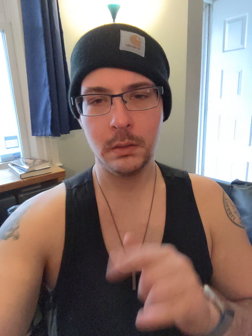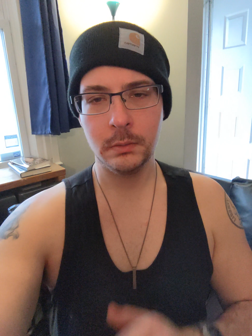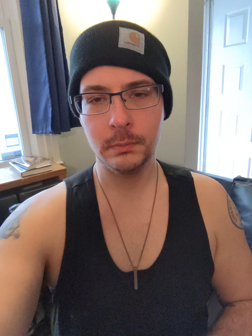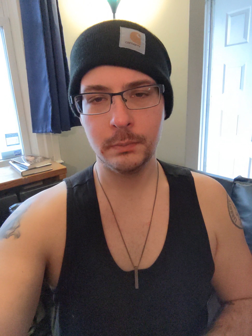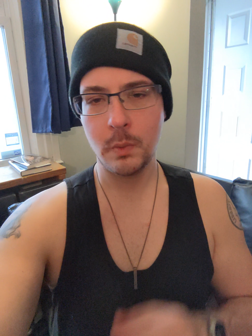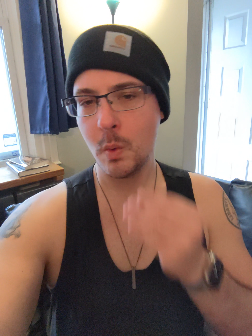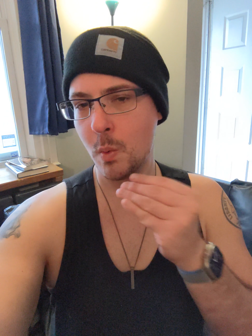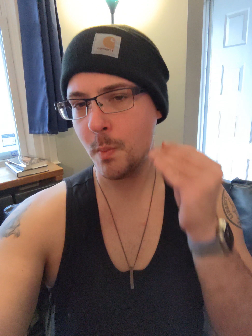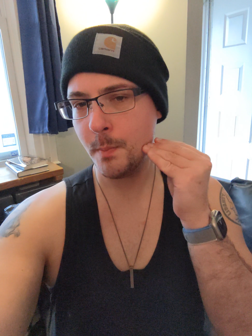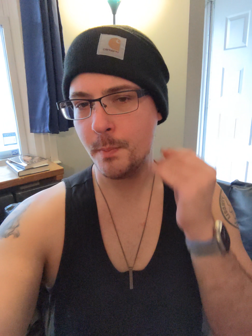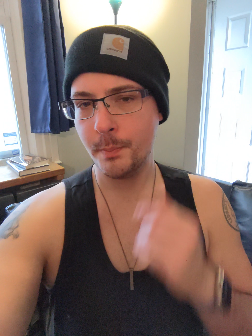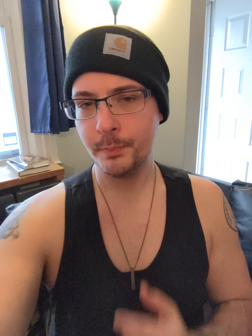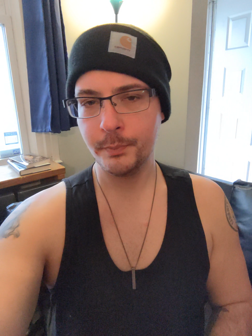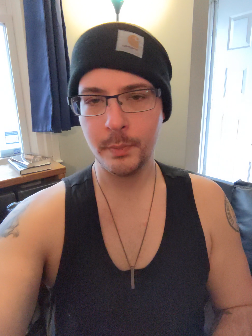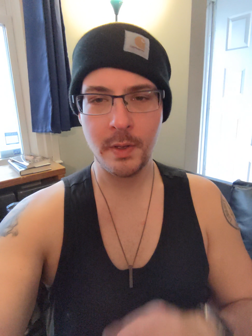home